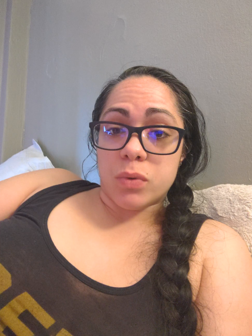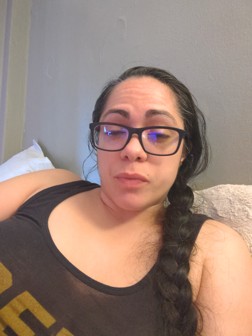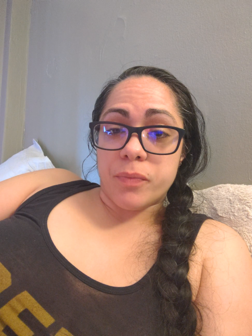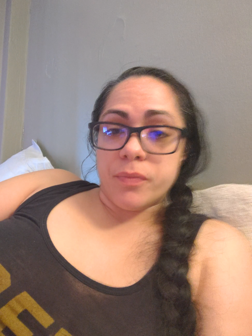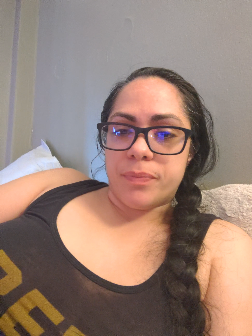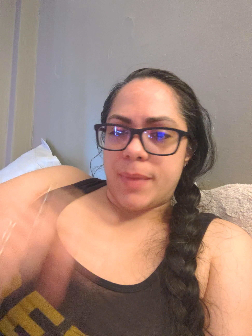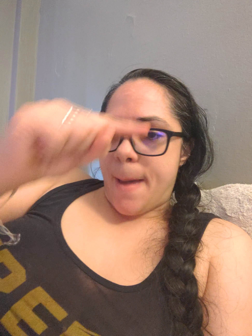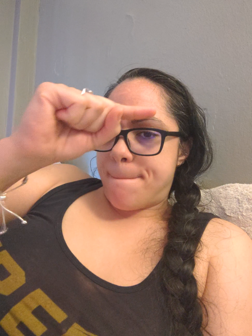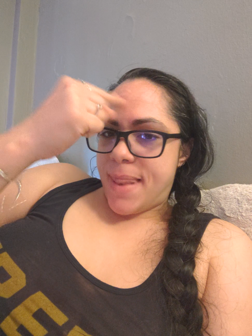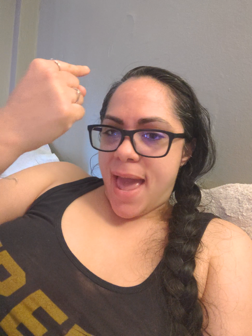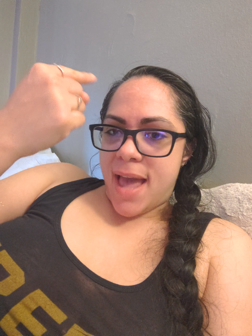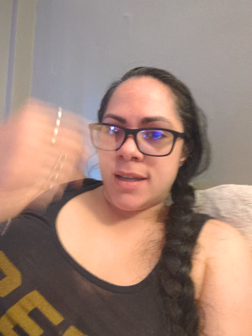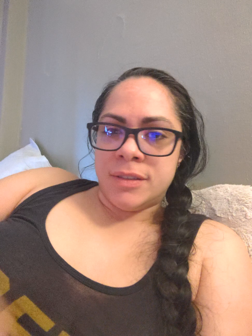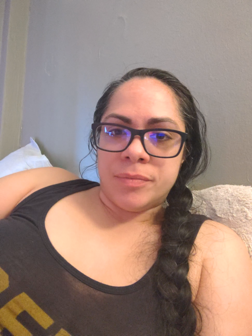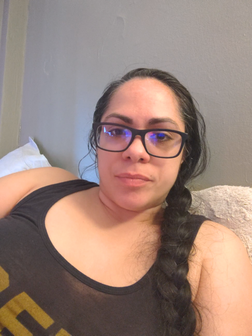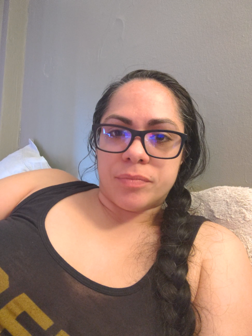black